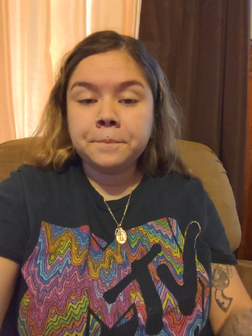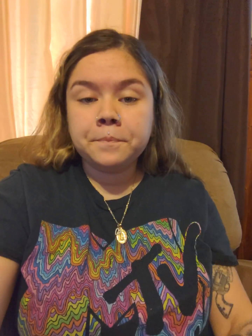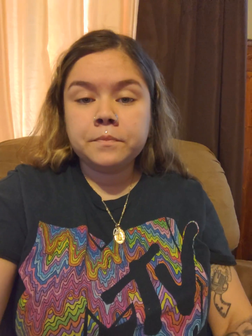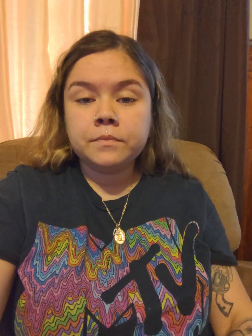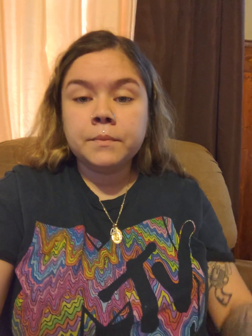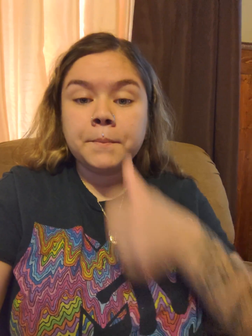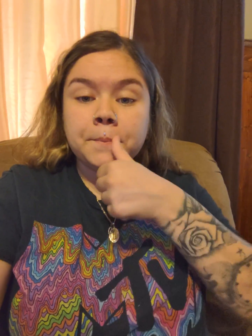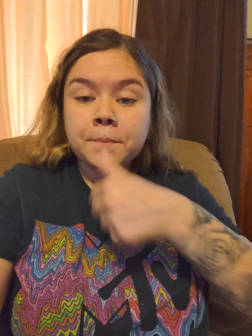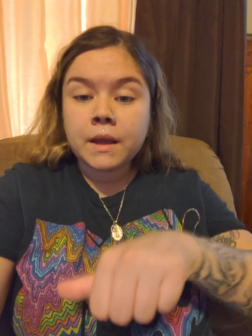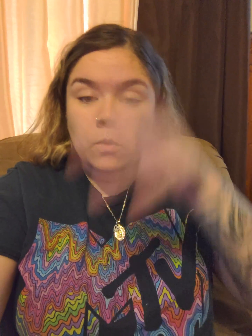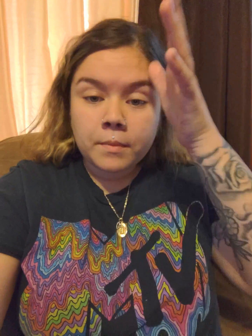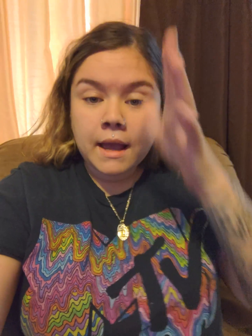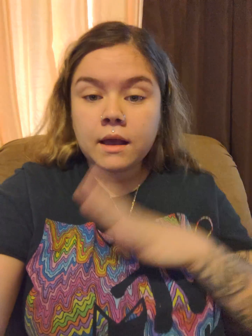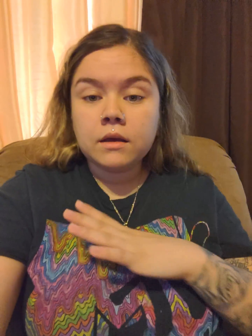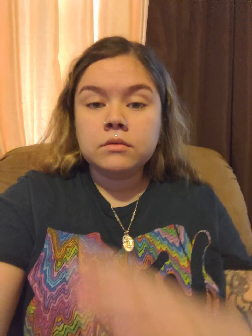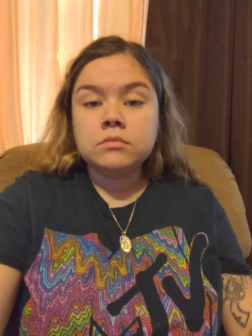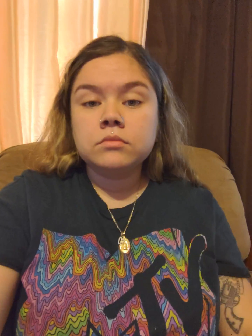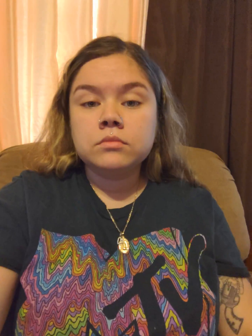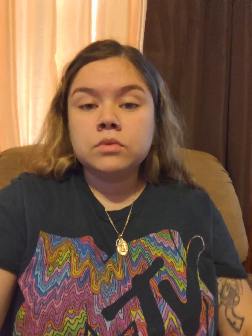mailman